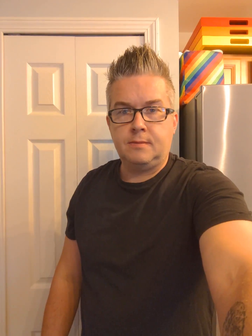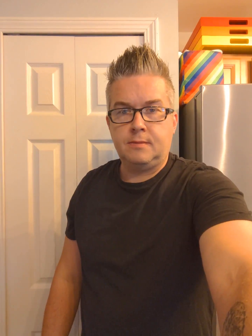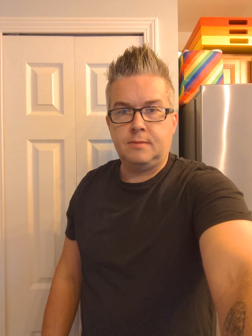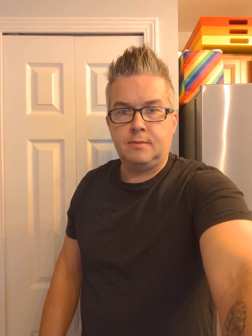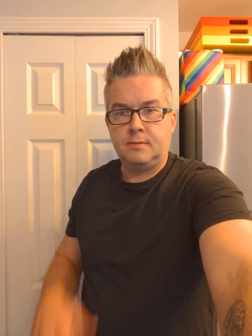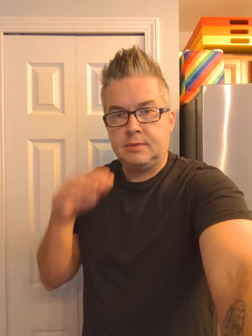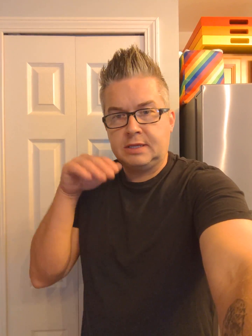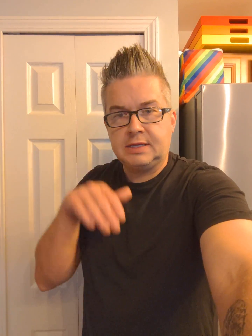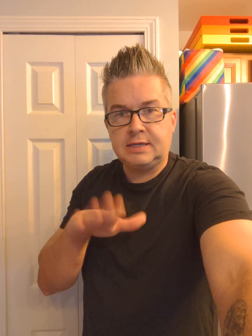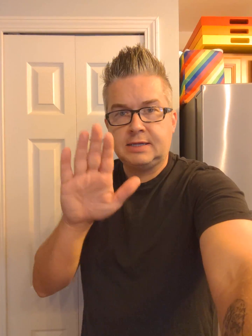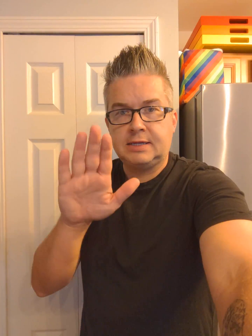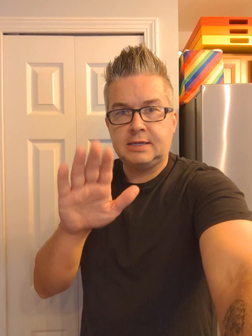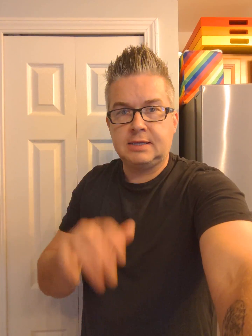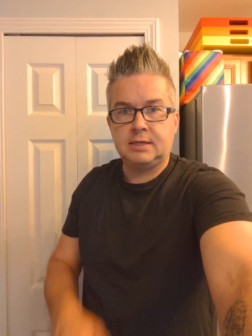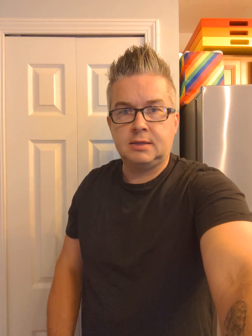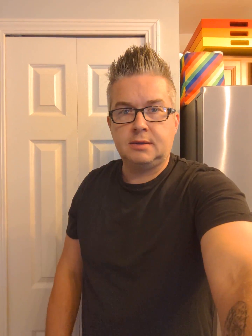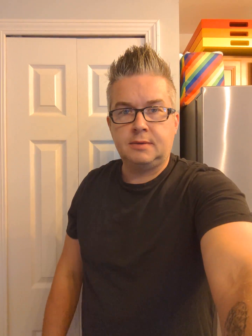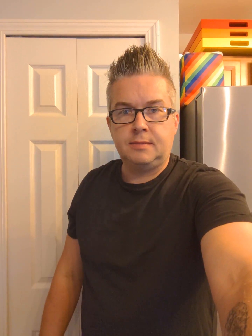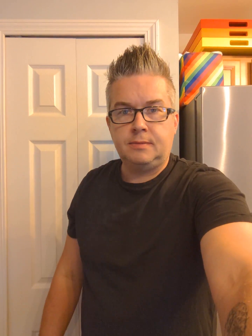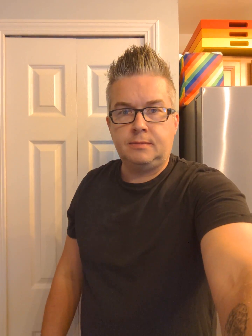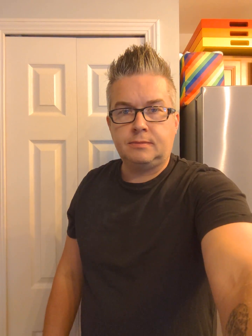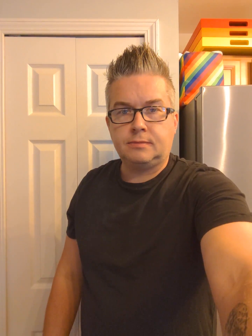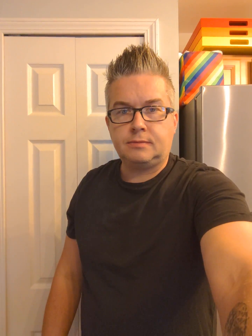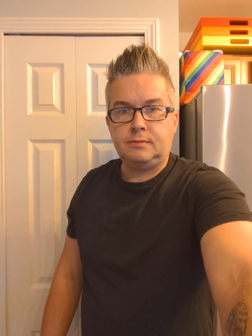enter